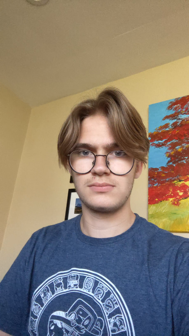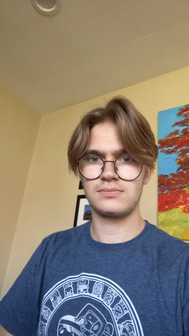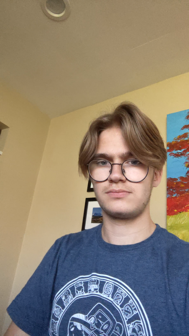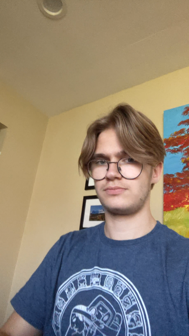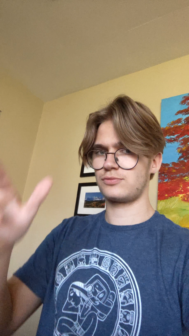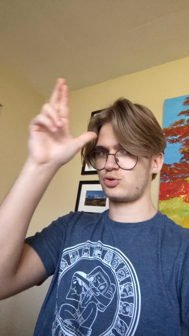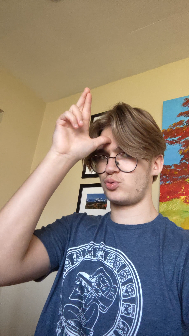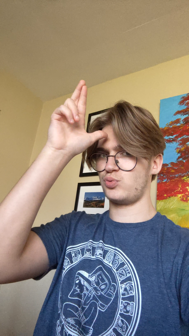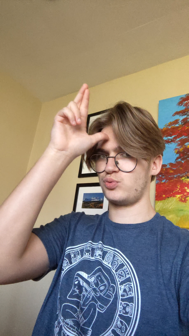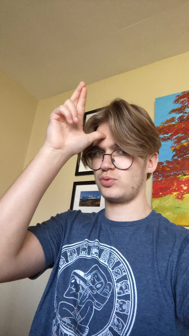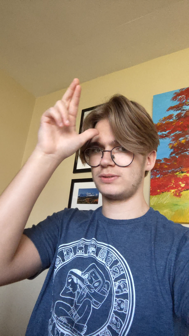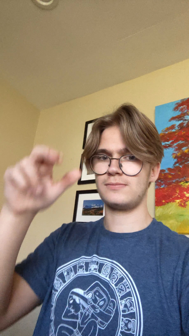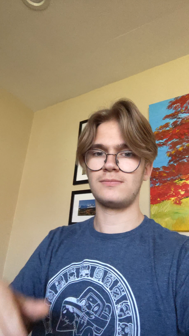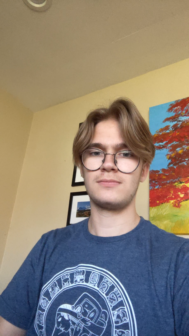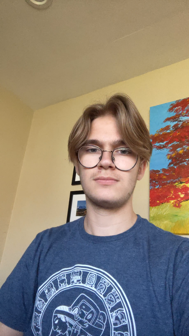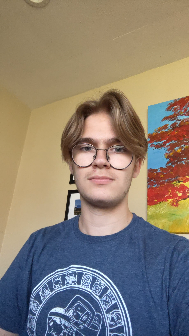rooster